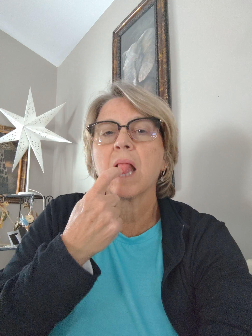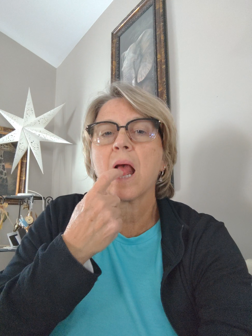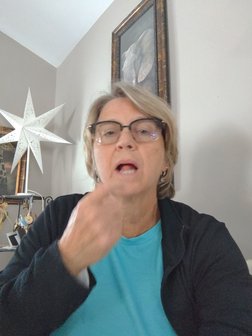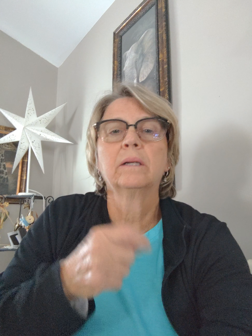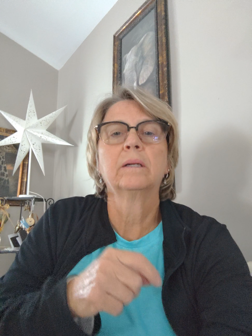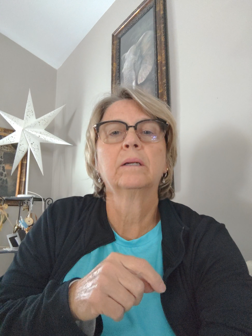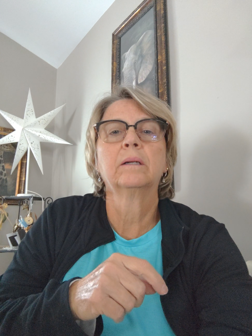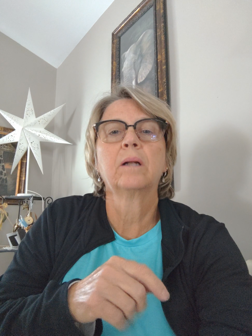tongue